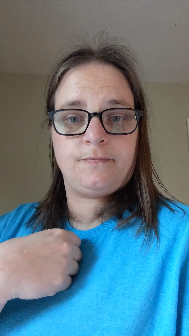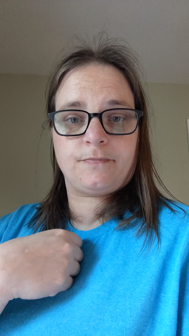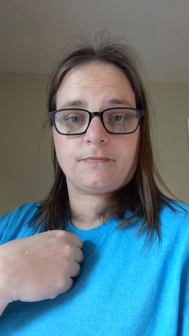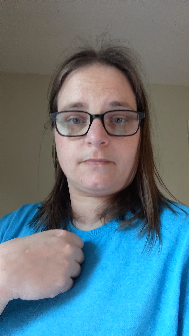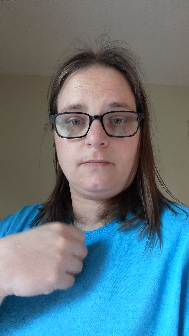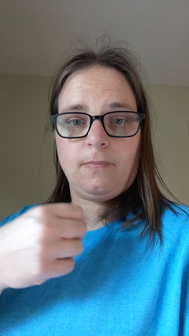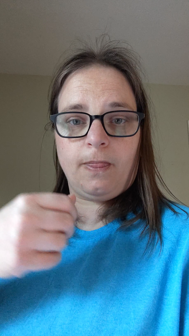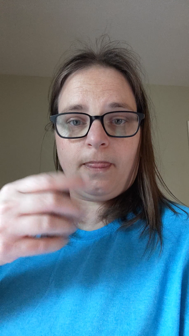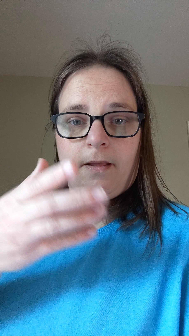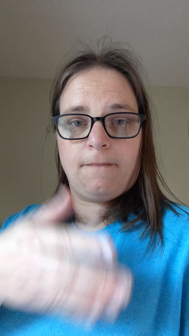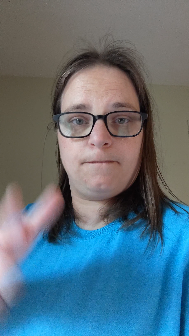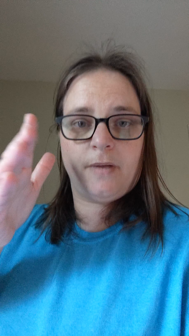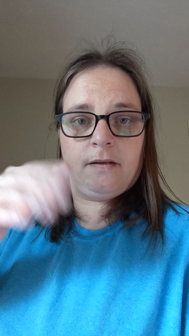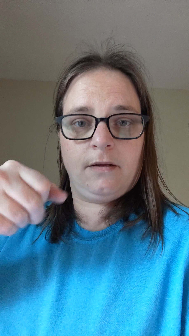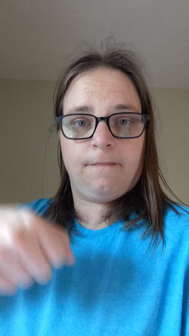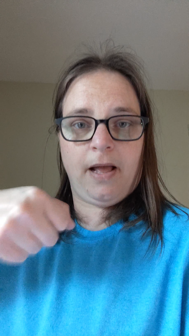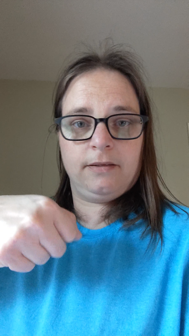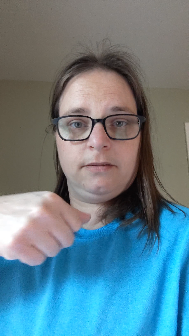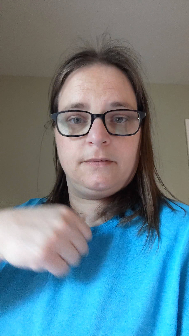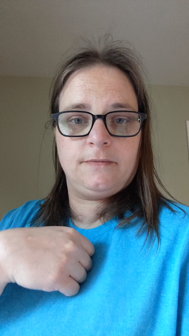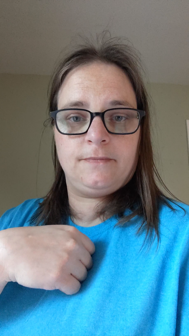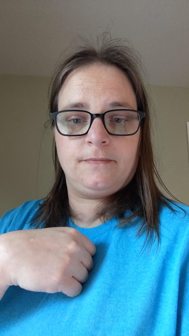basket